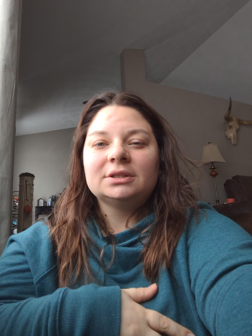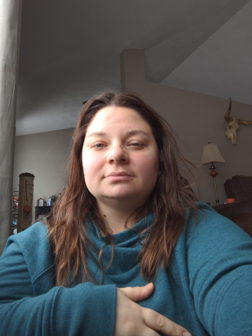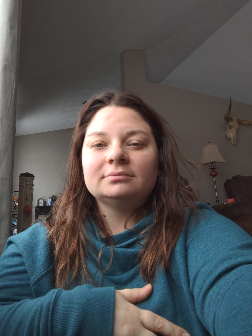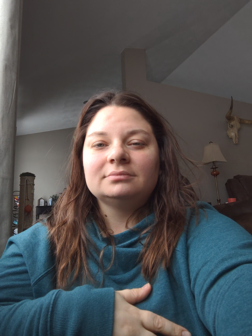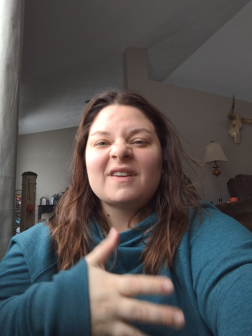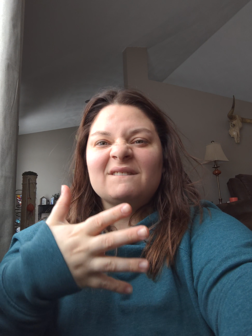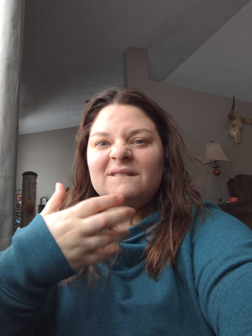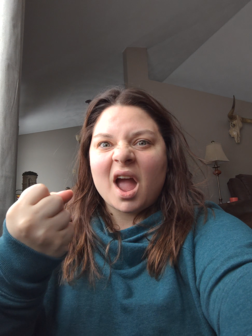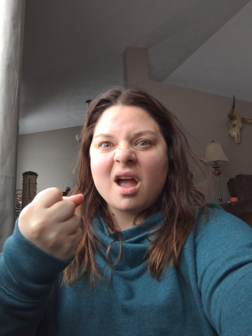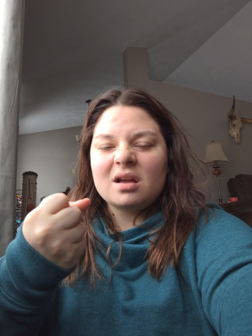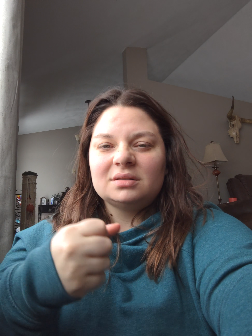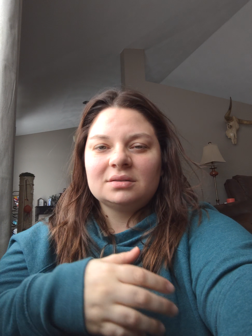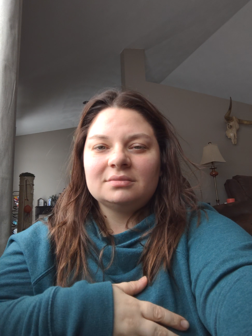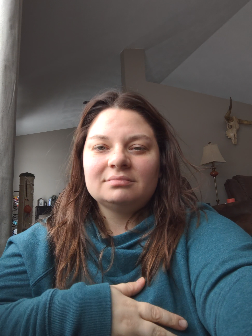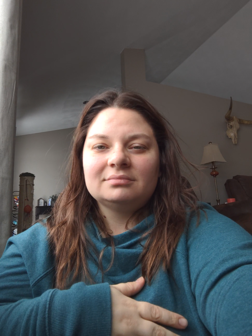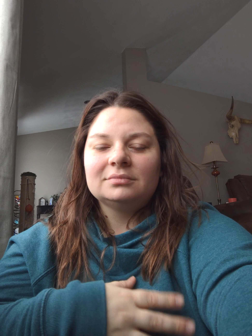fast